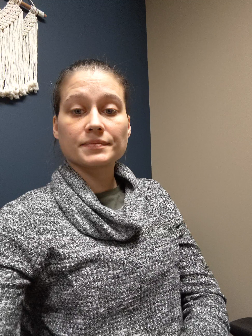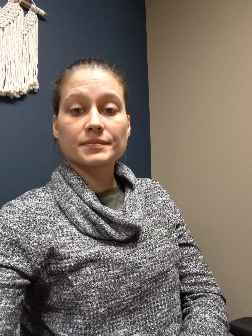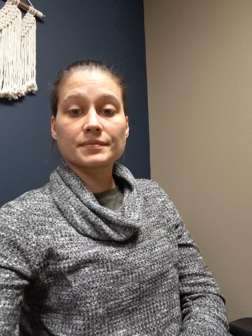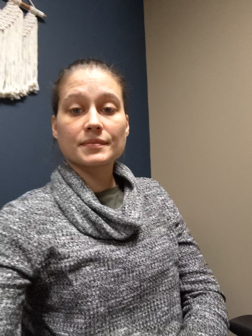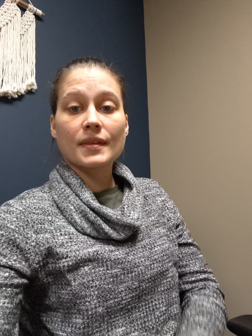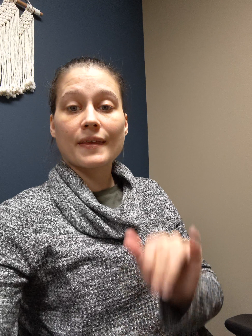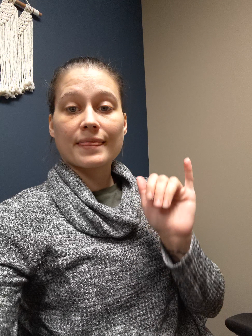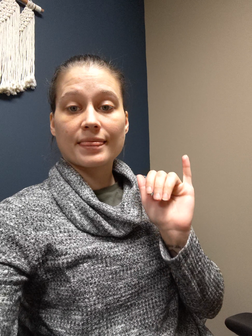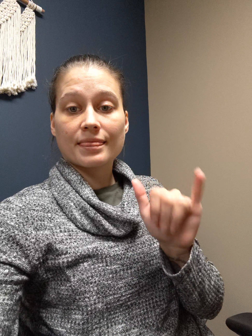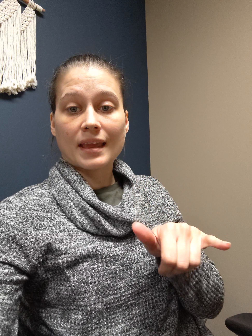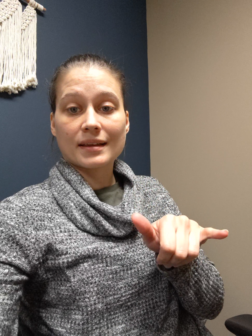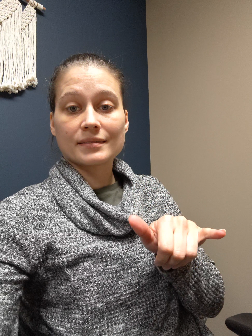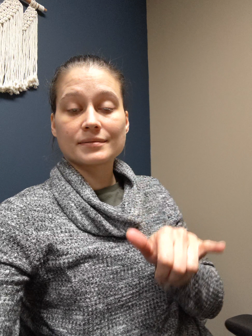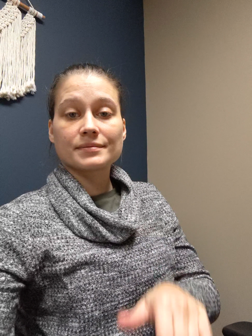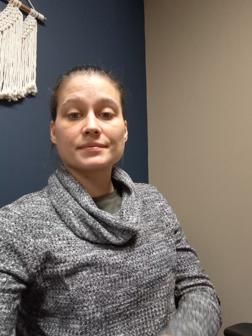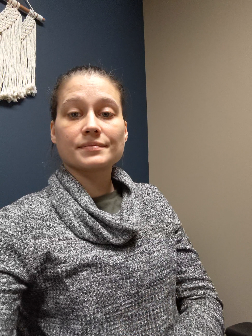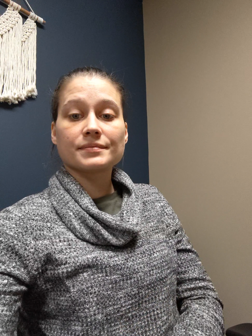that